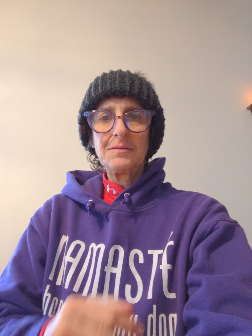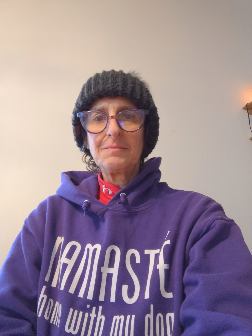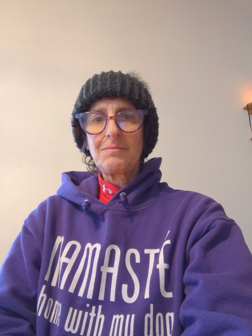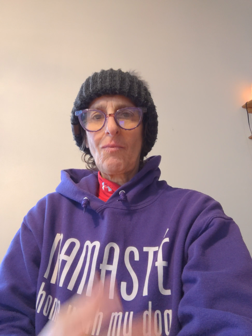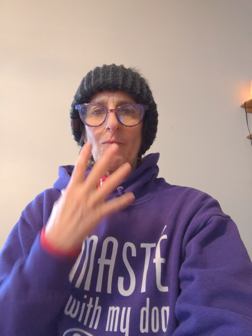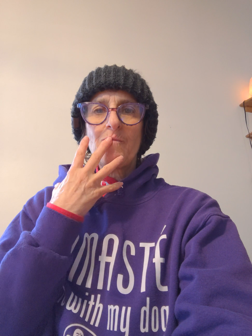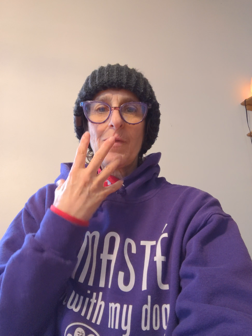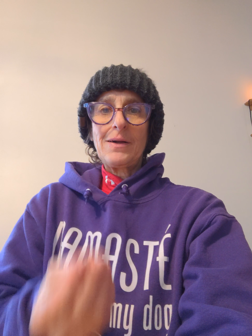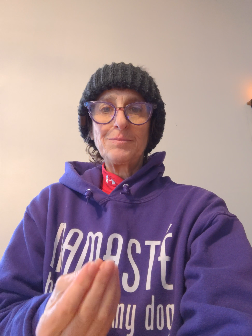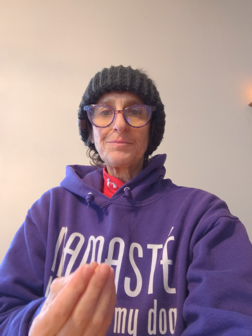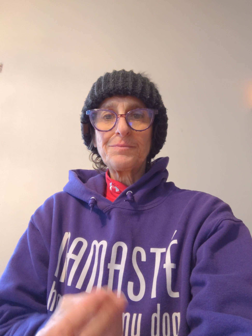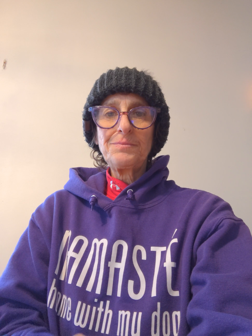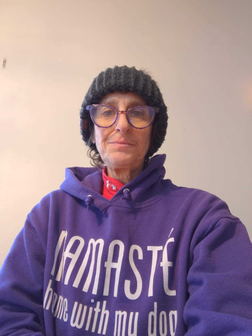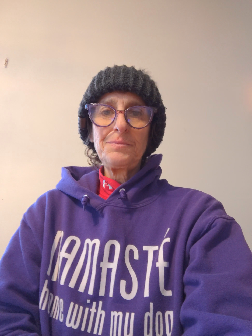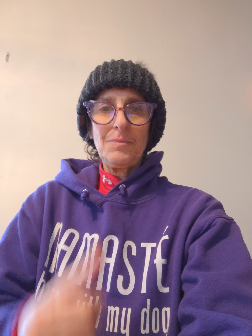wet